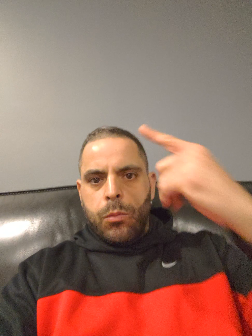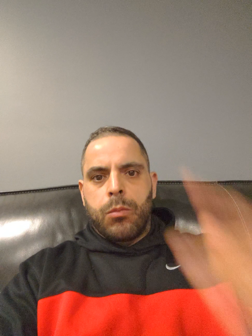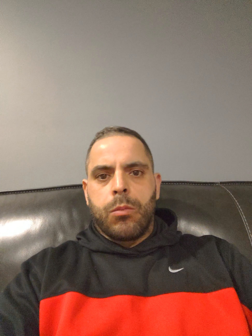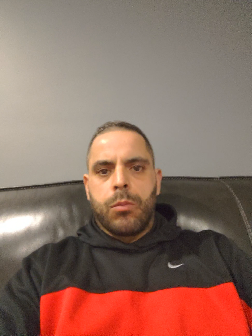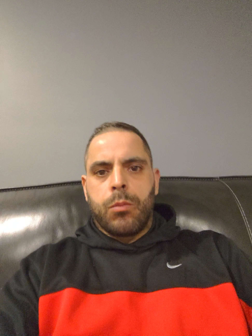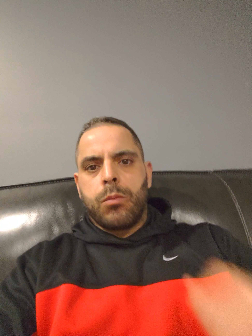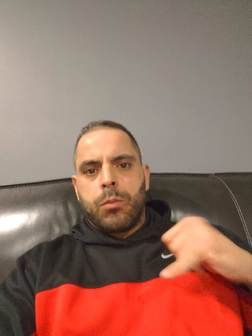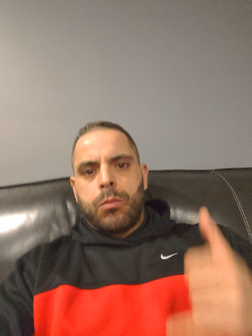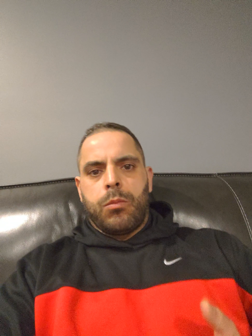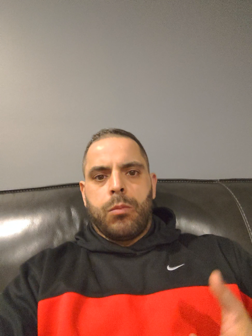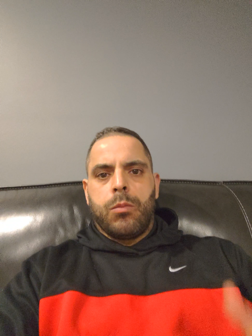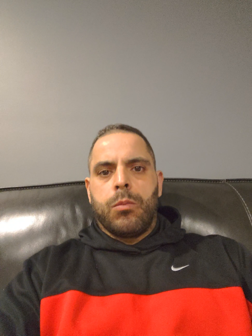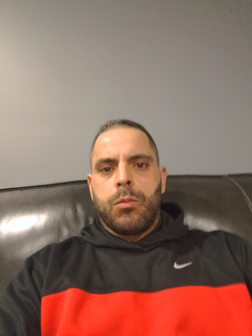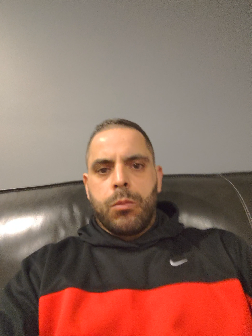jacket